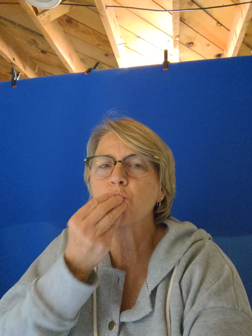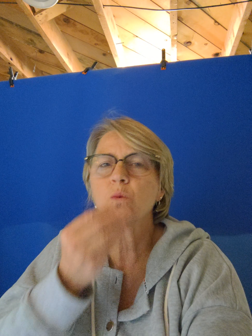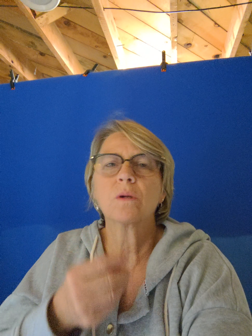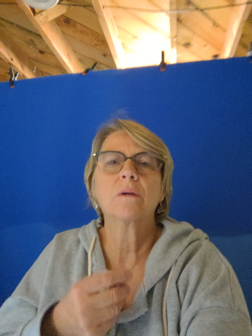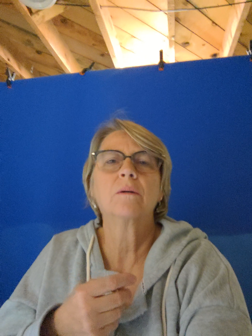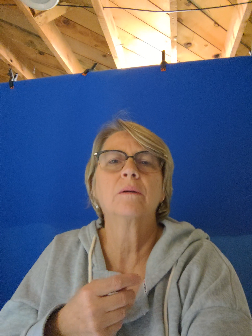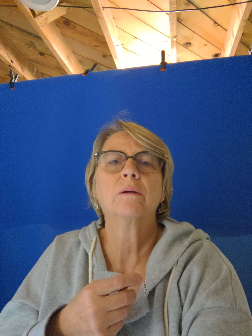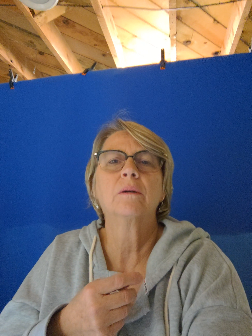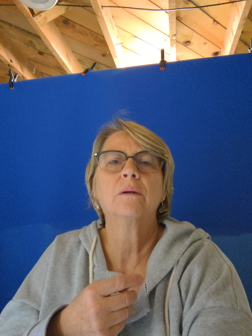food